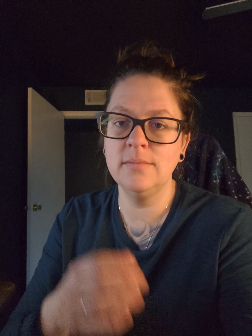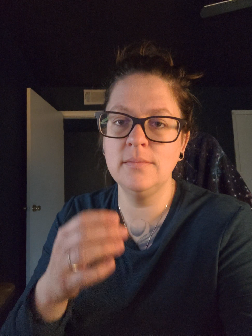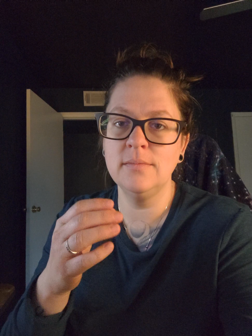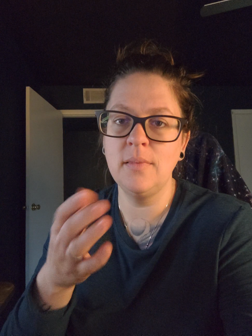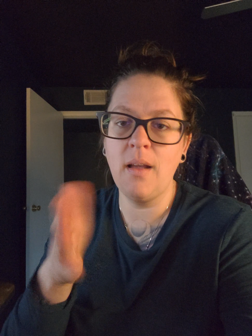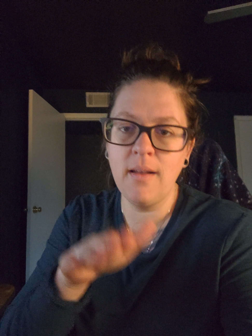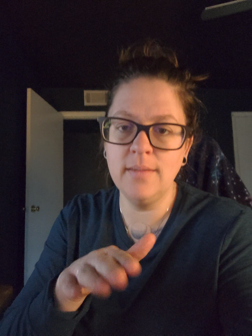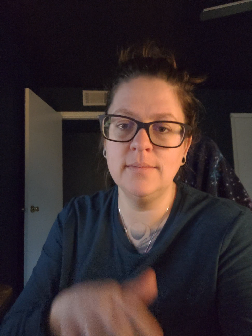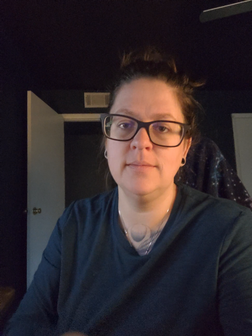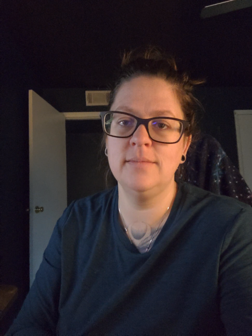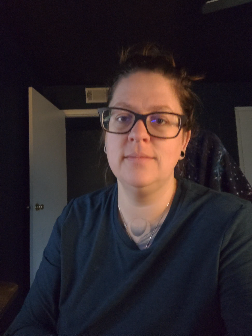on